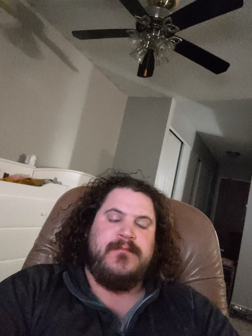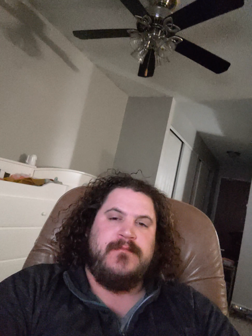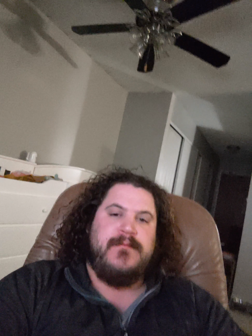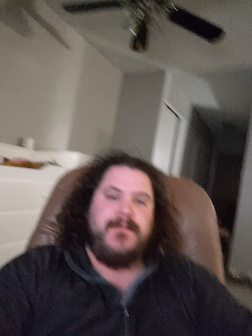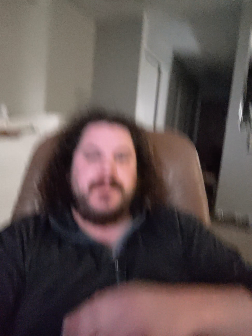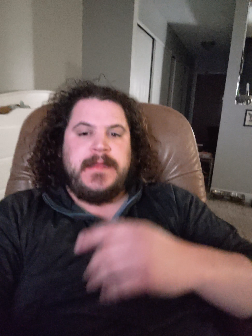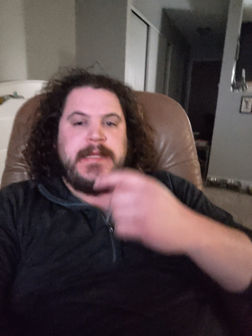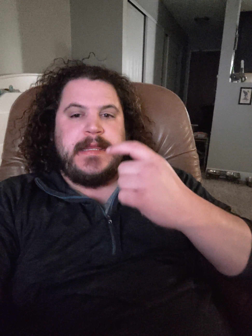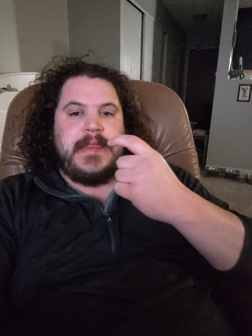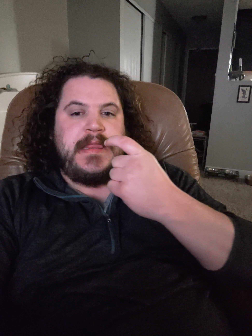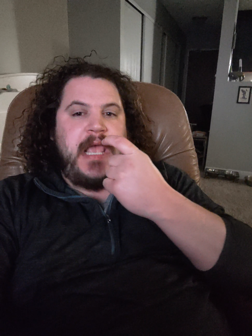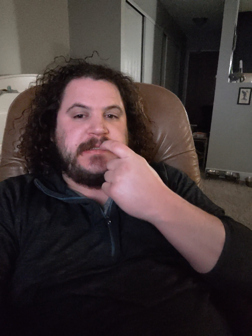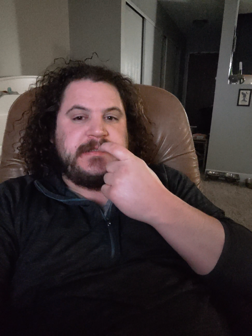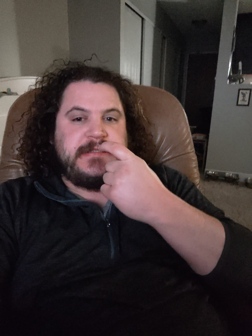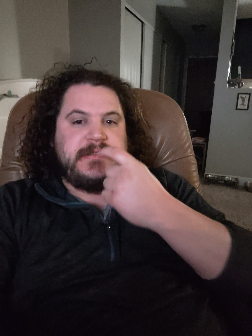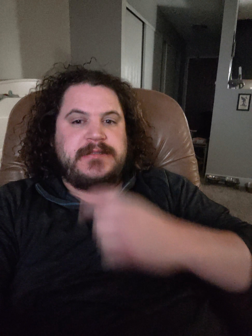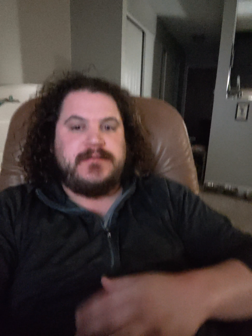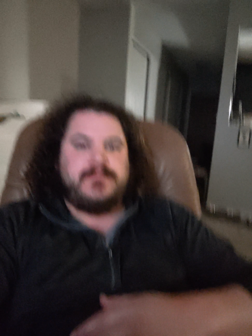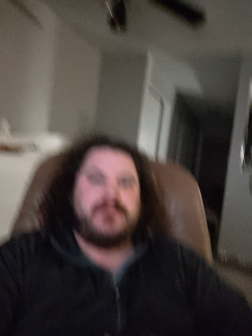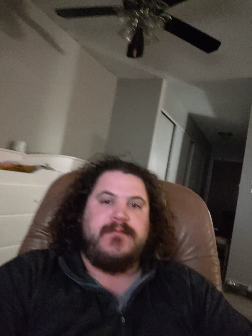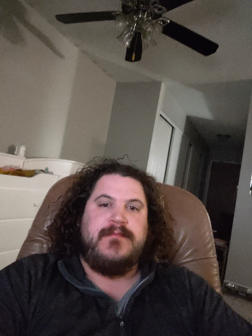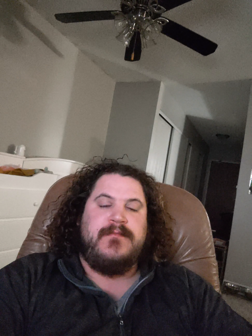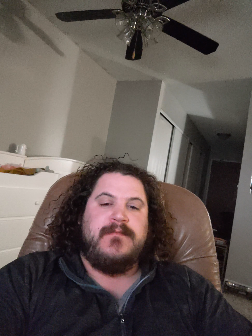window